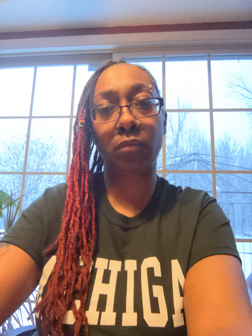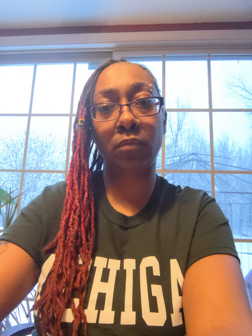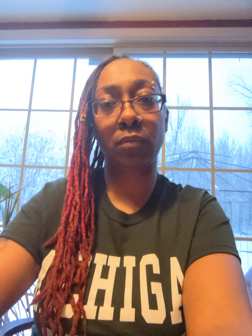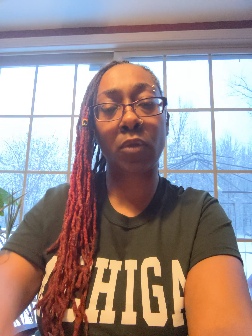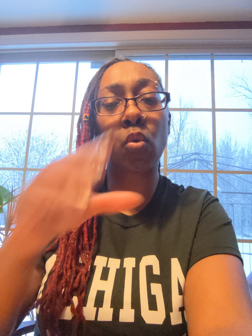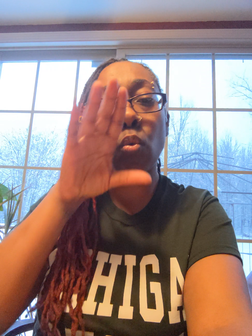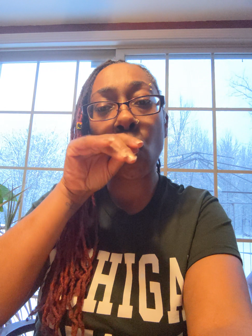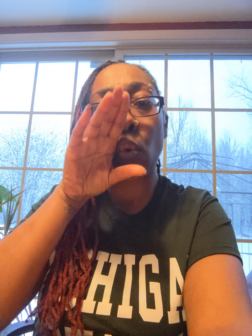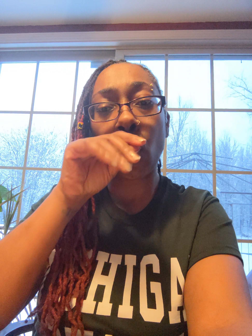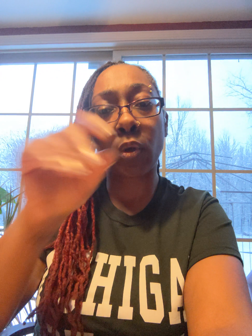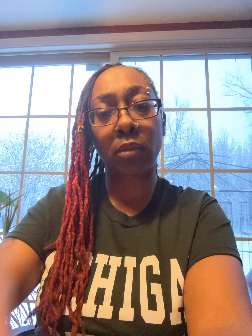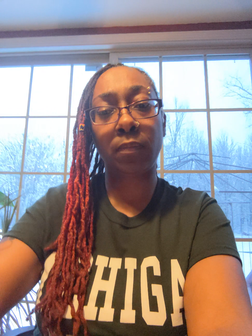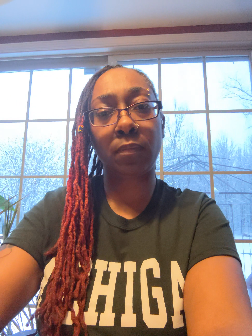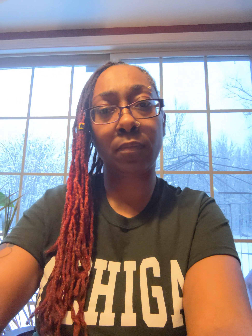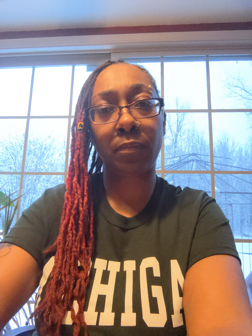goose